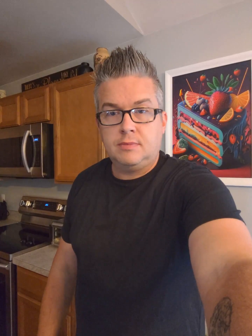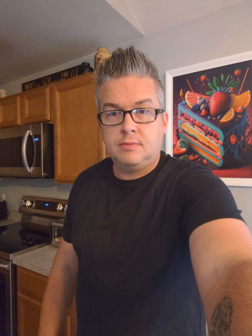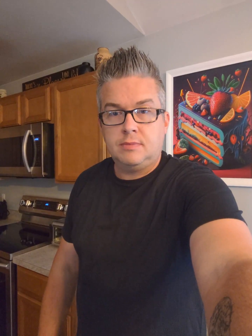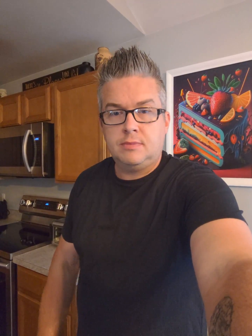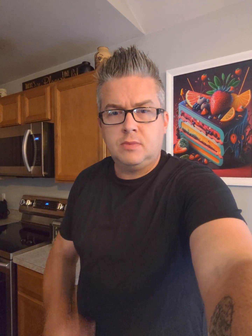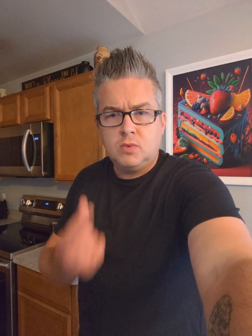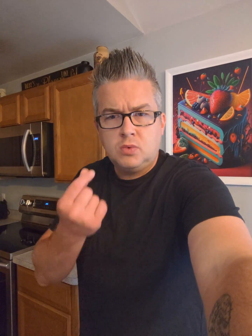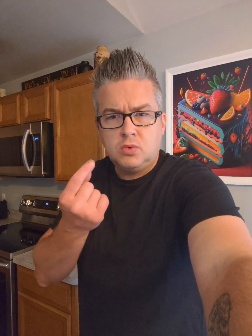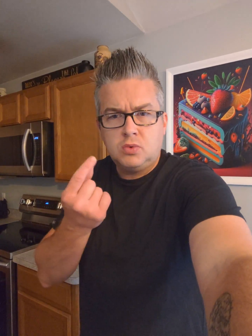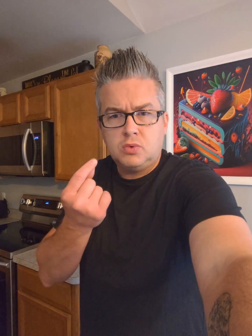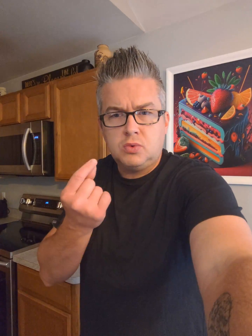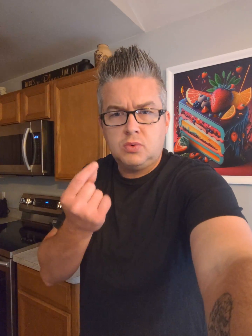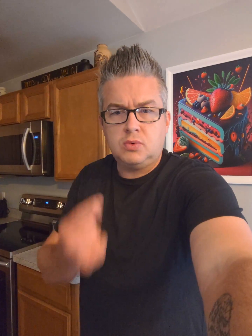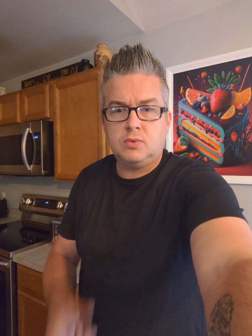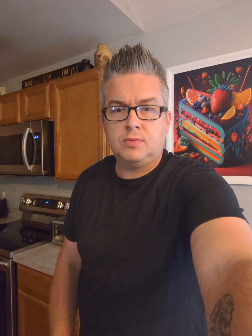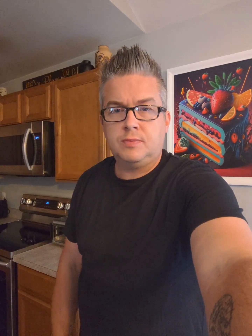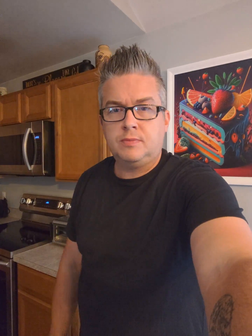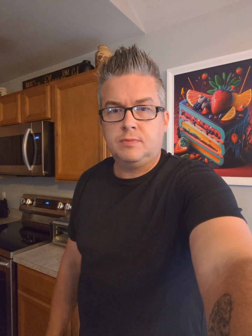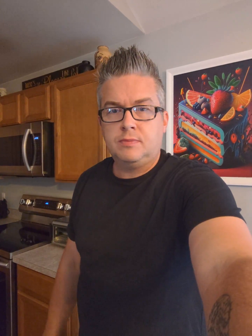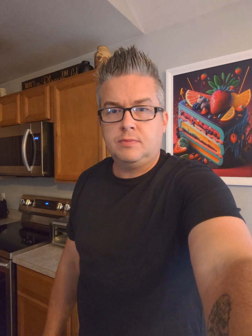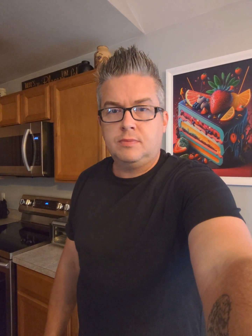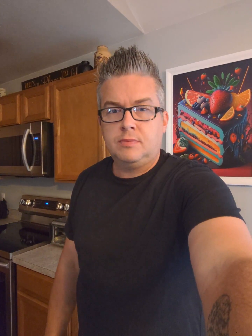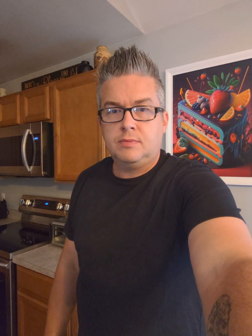do